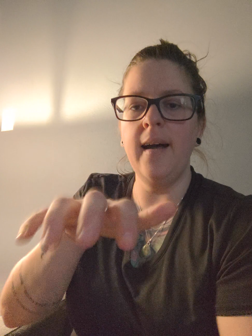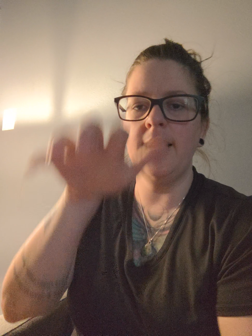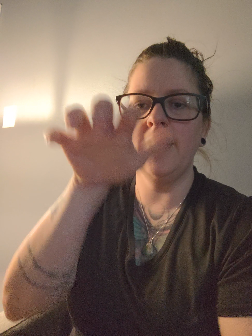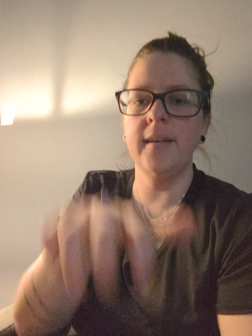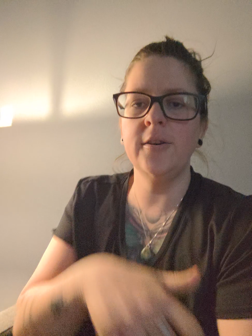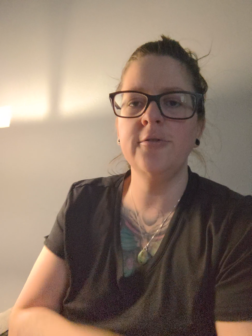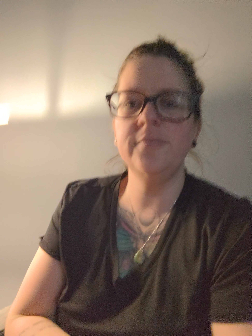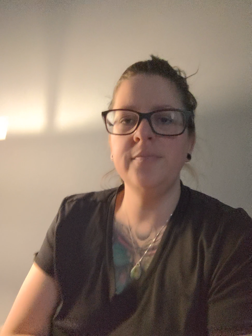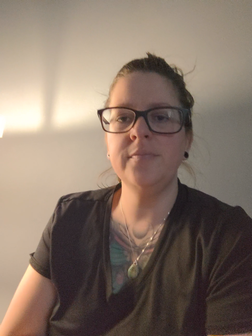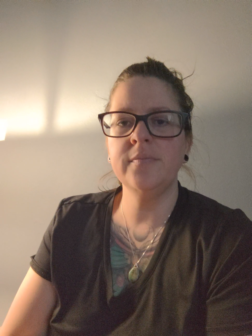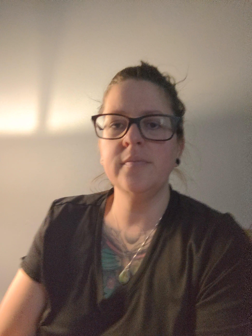alligator